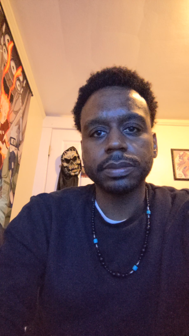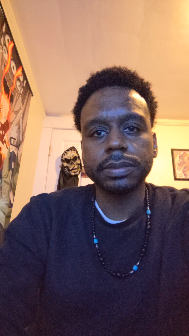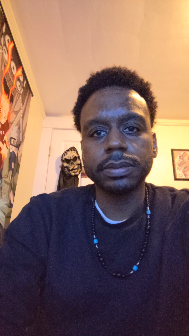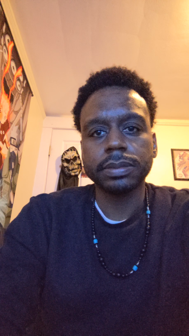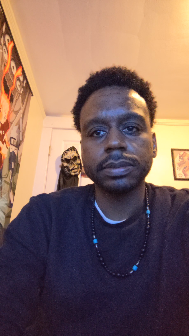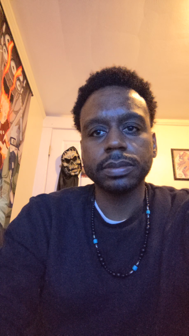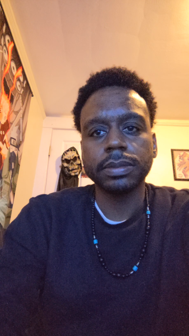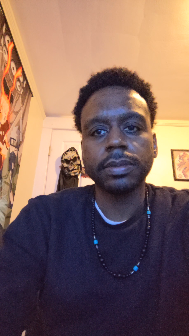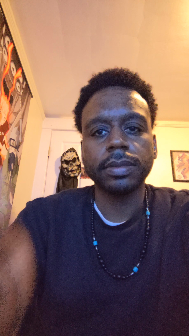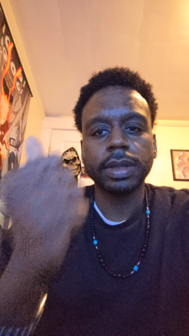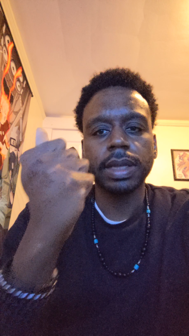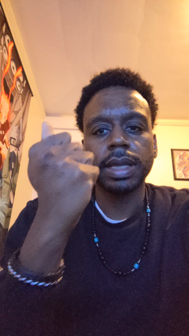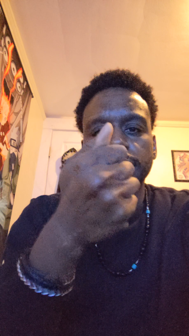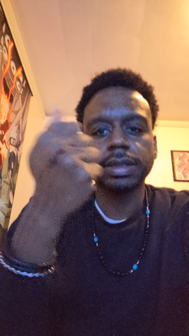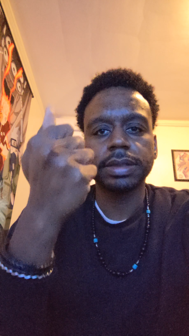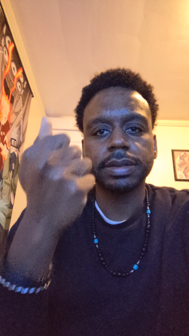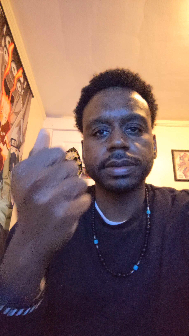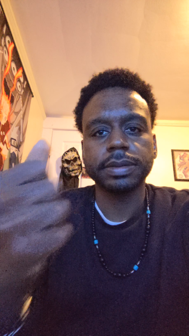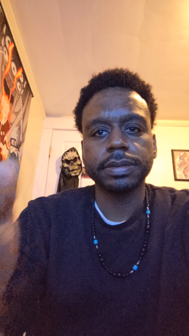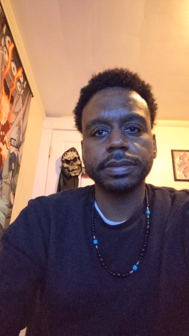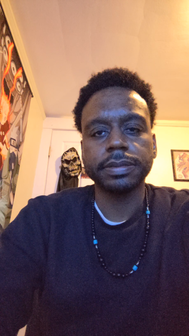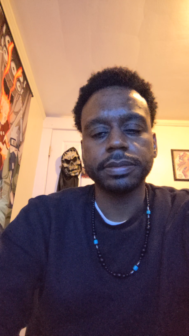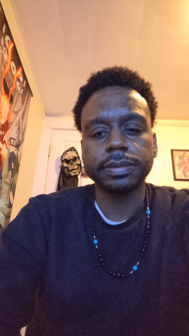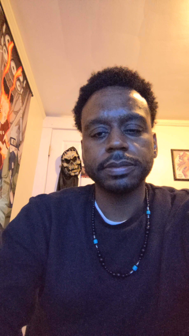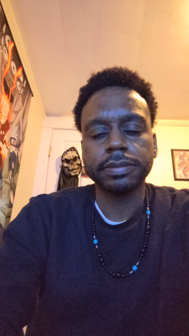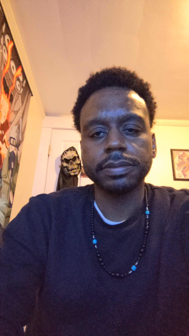hit